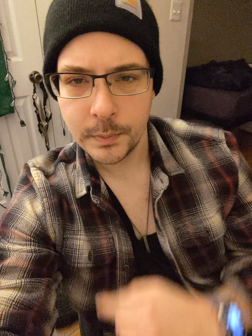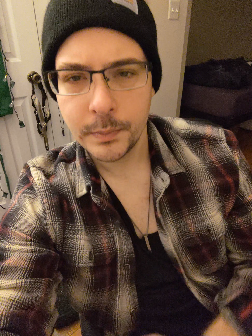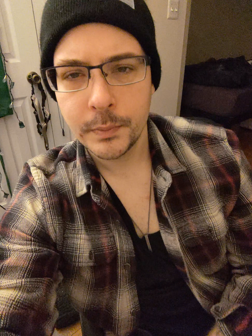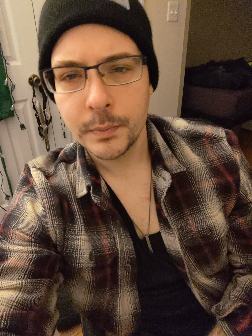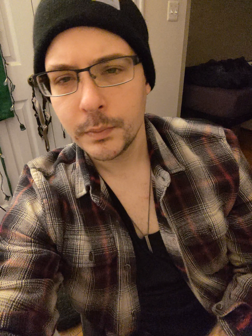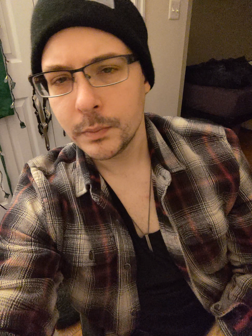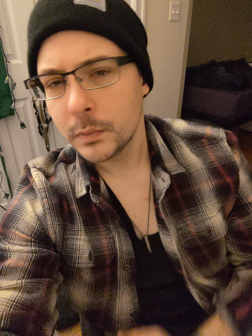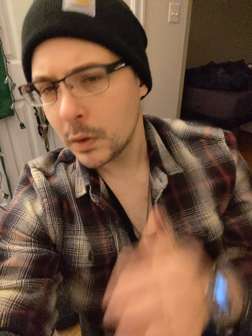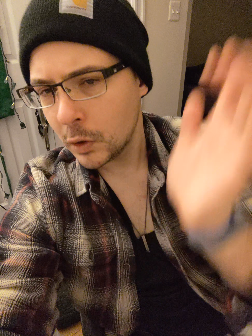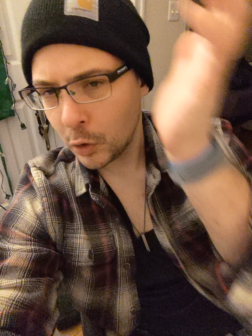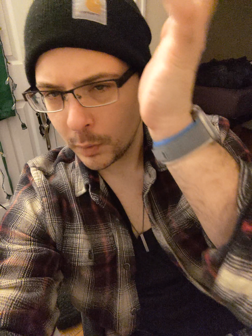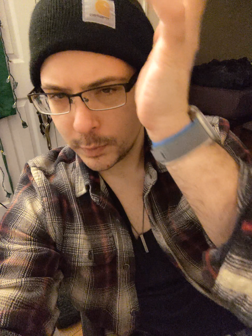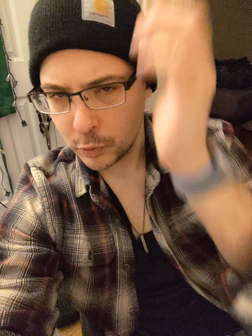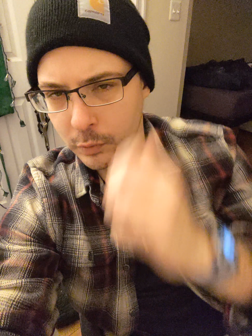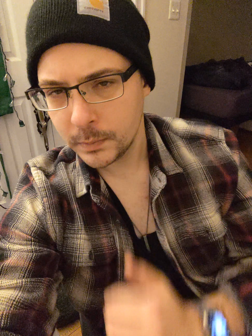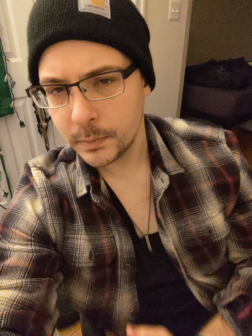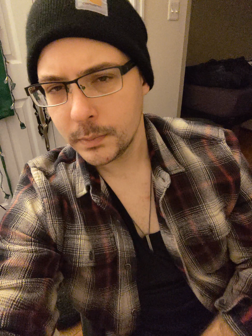garbage